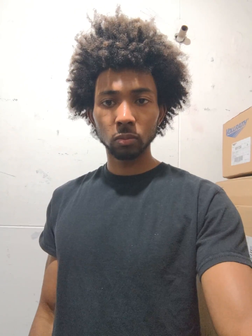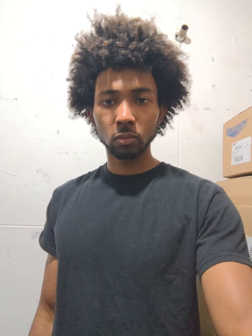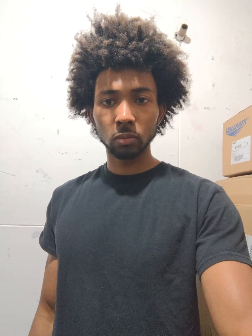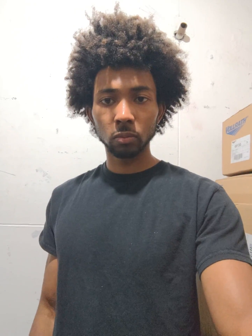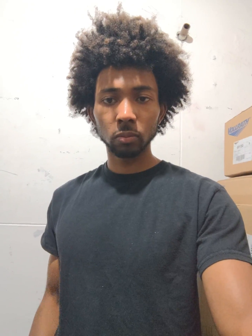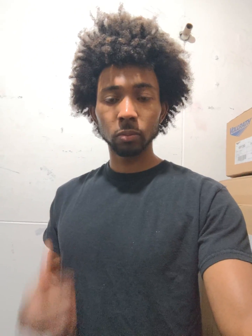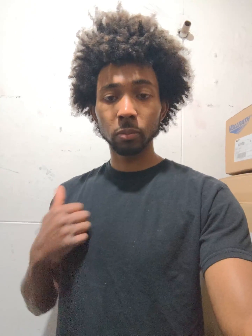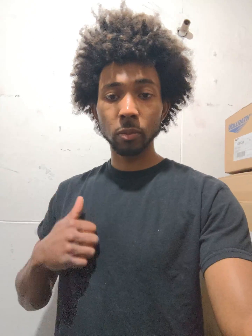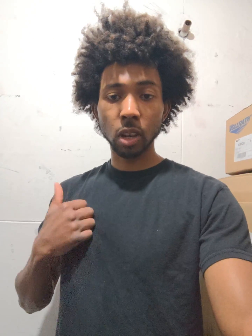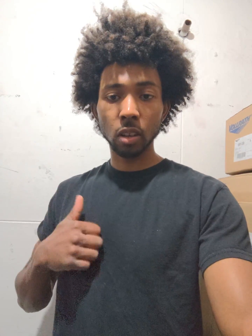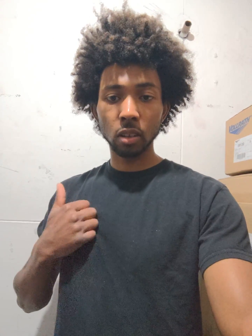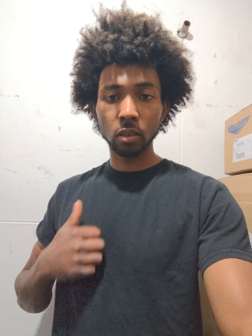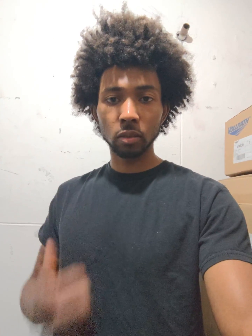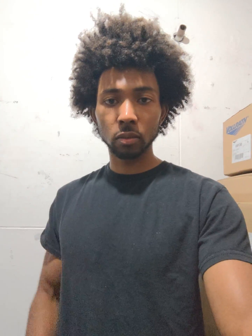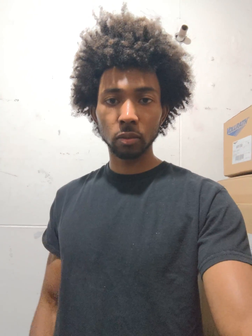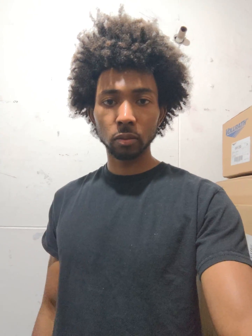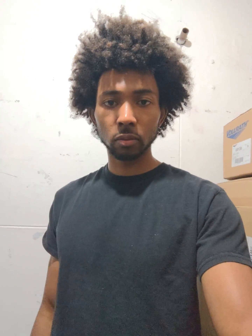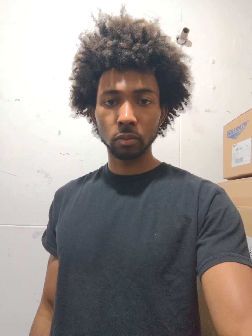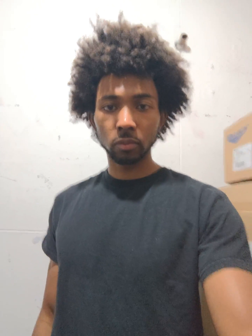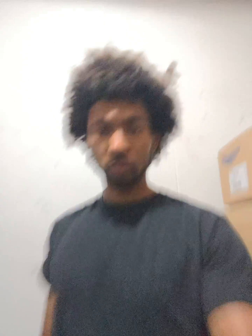bathtub